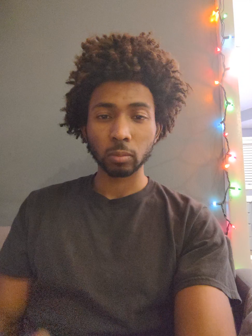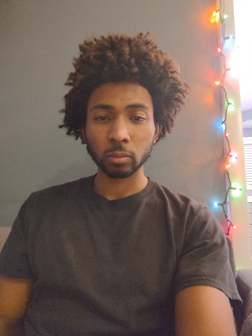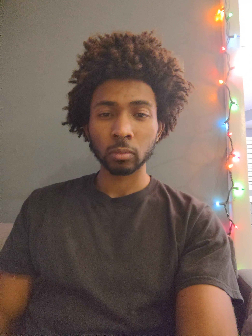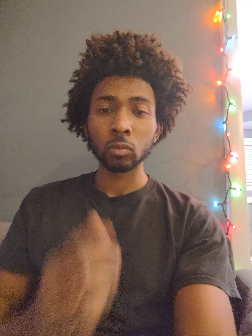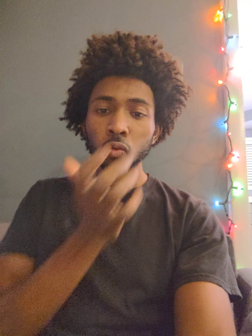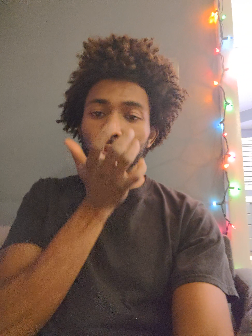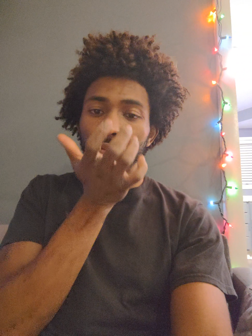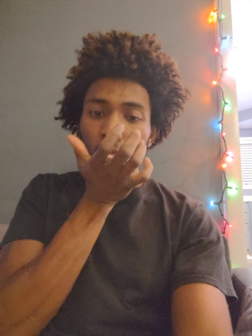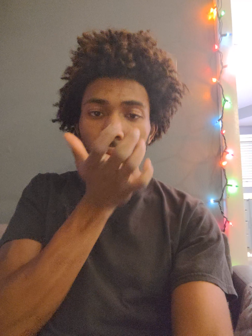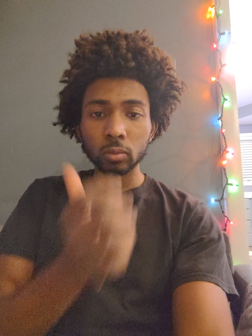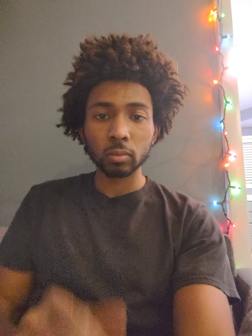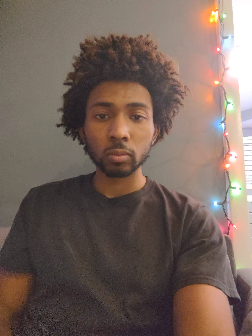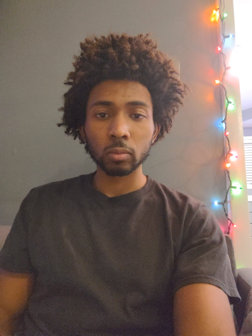grass